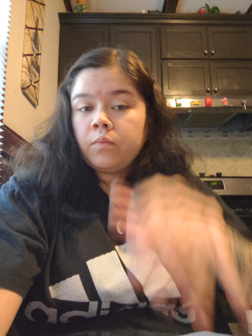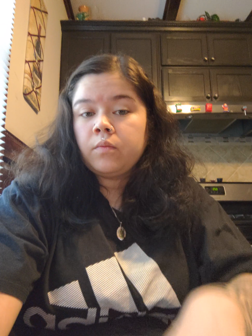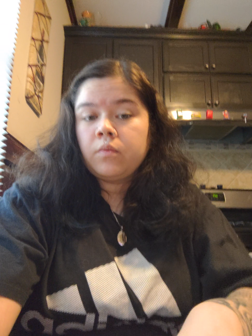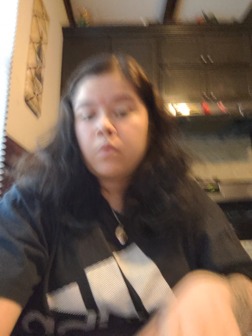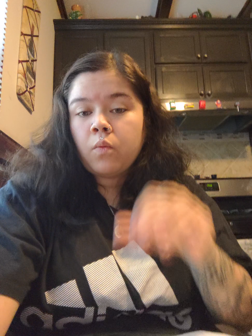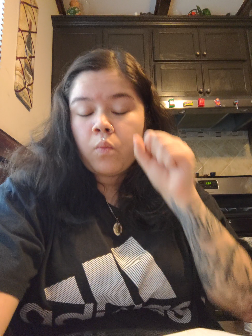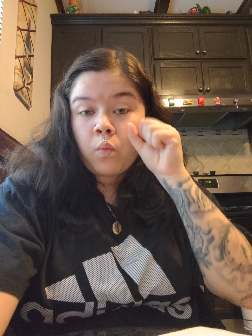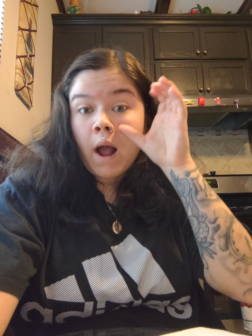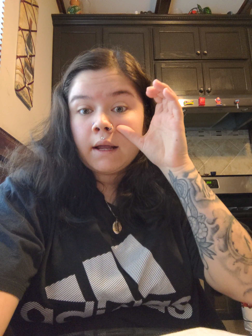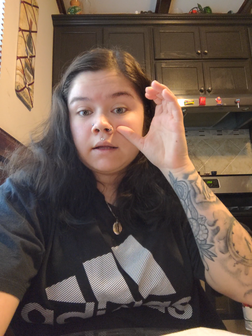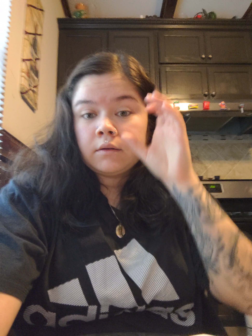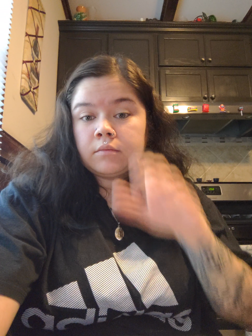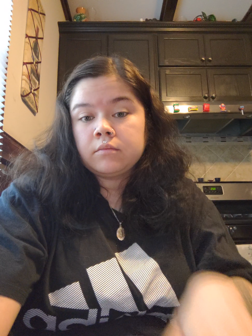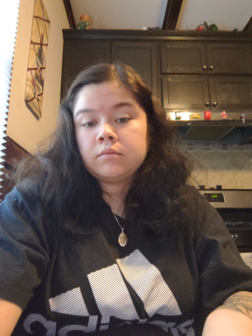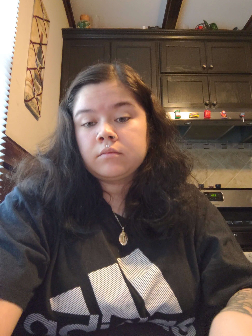wake